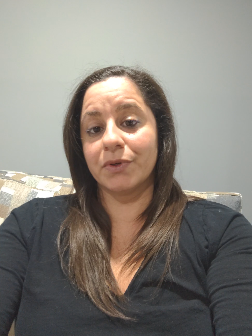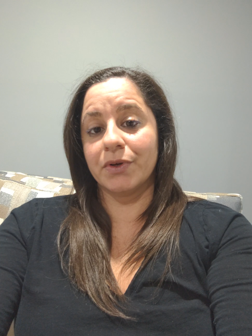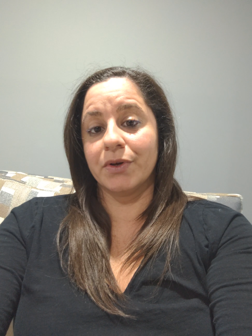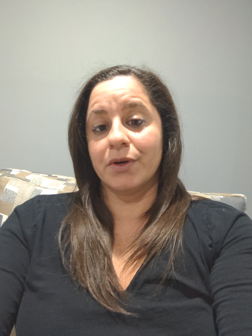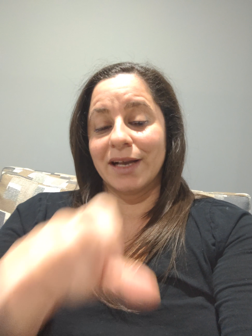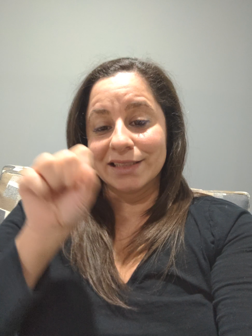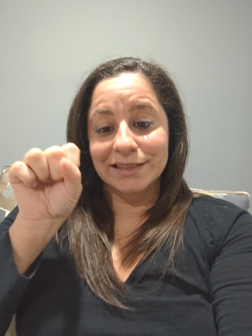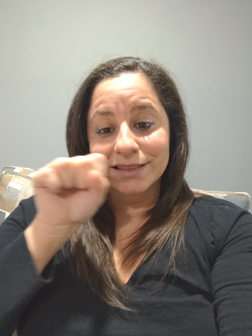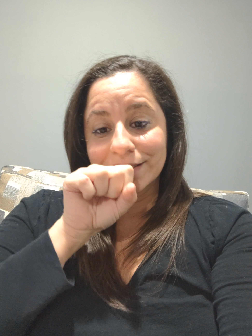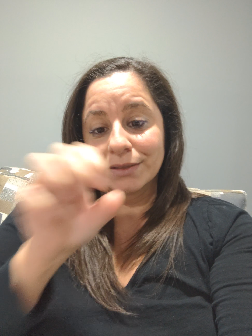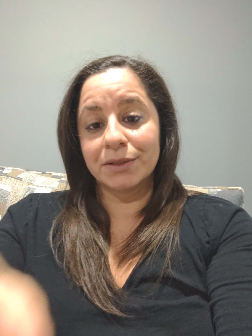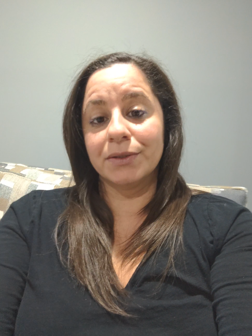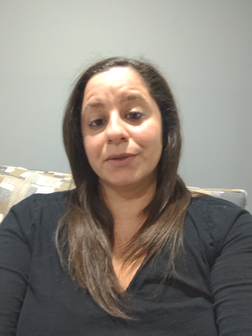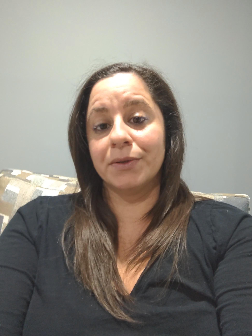carrot